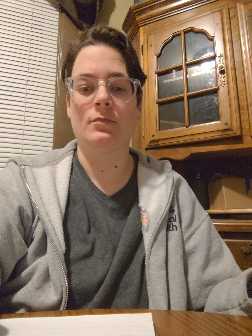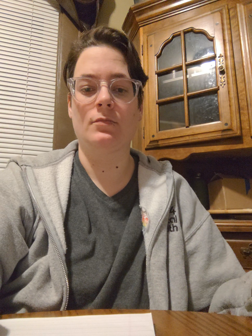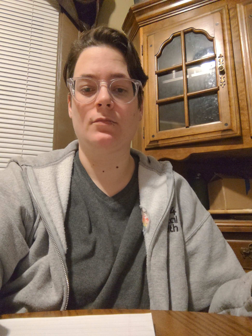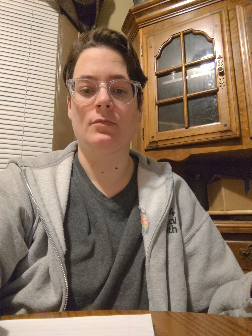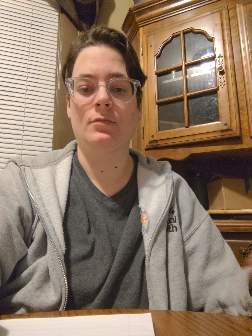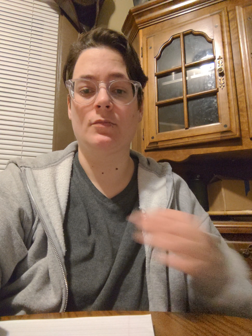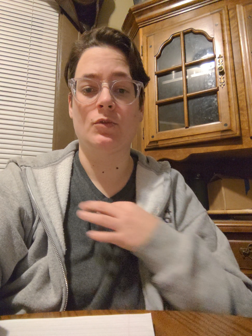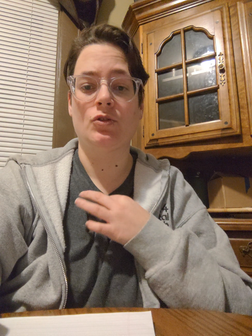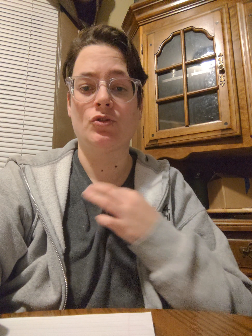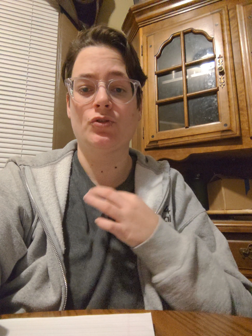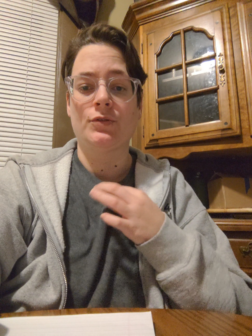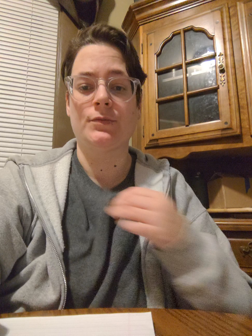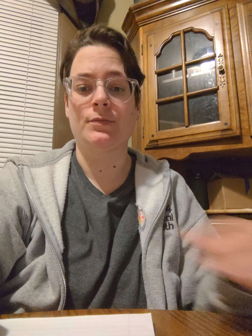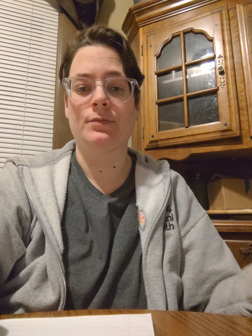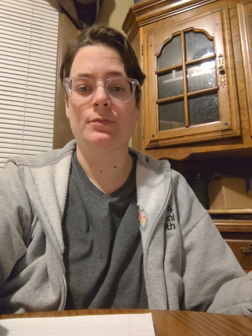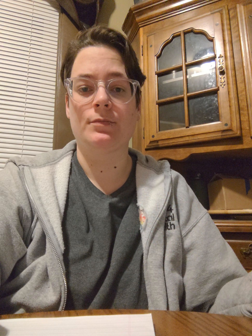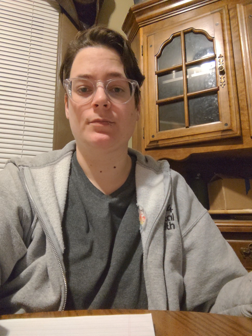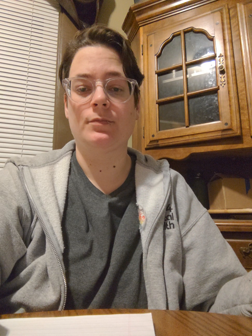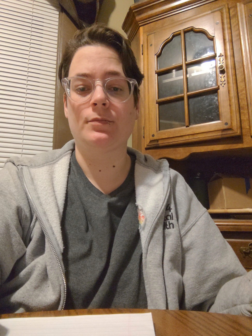shirt